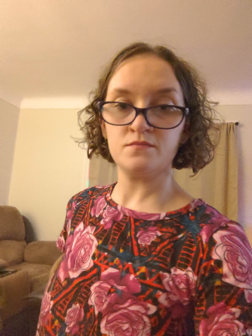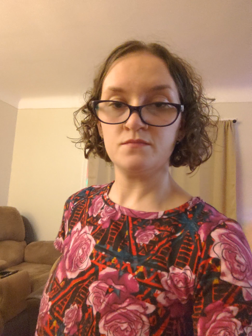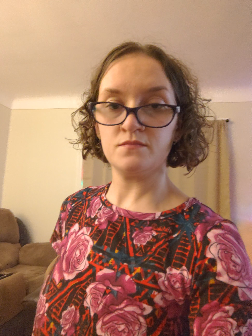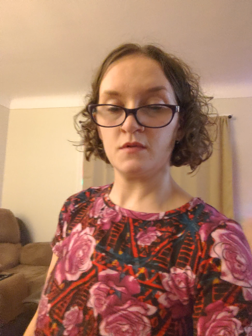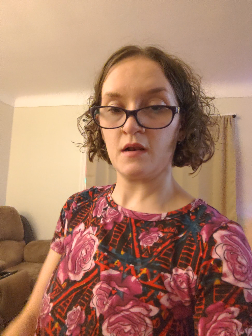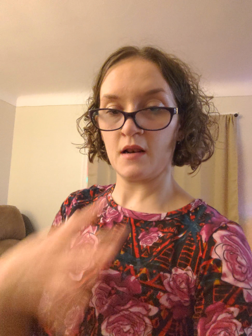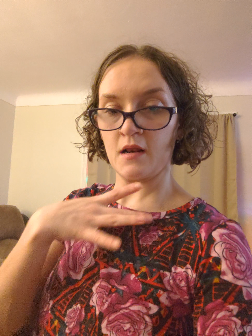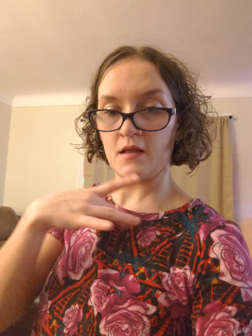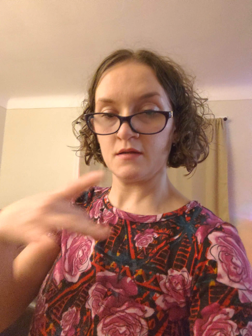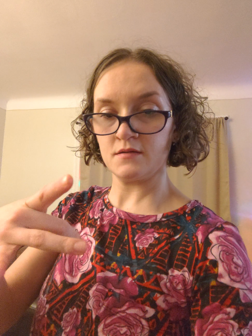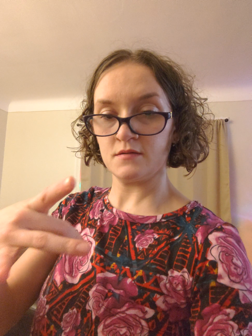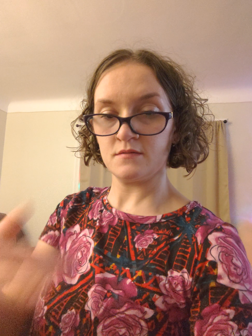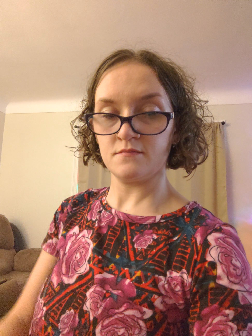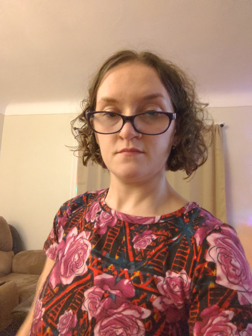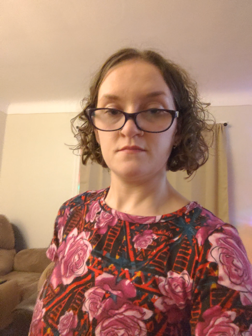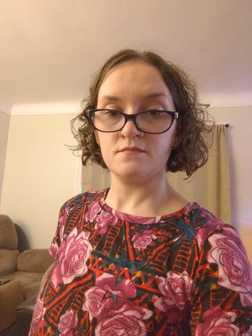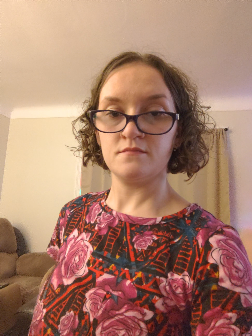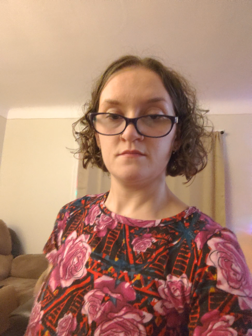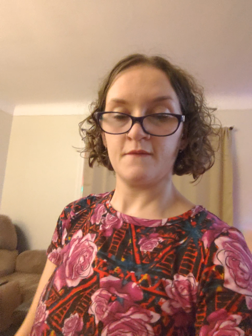like